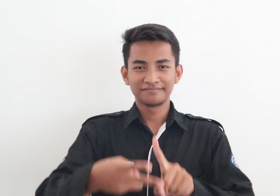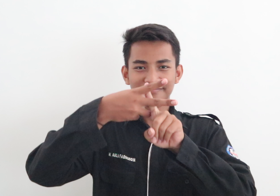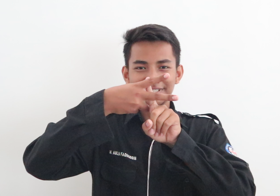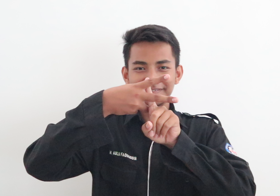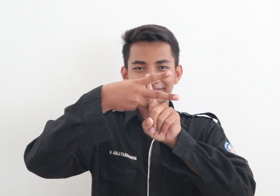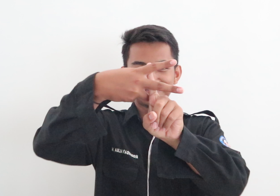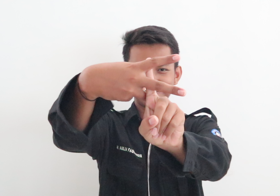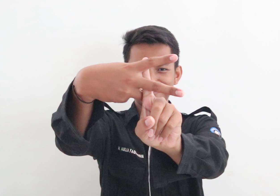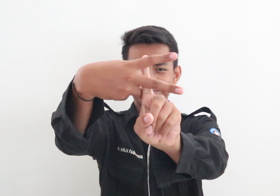F